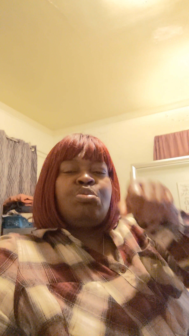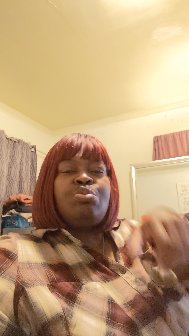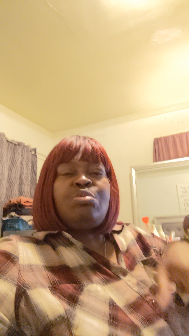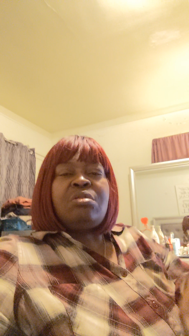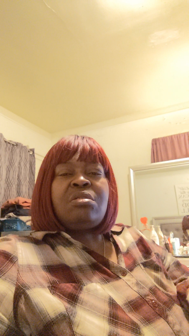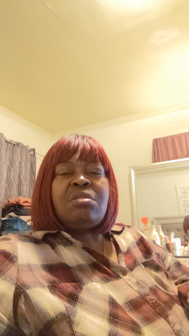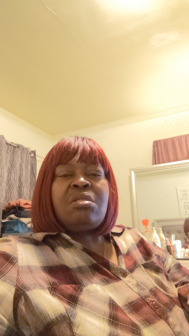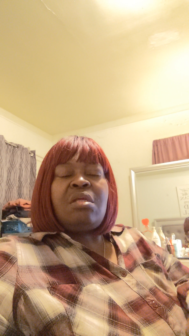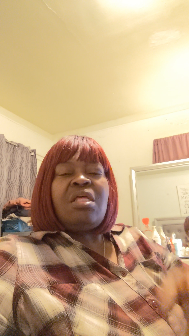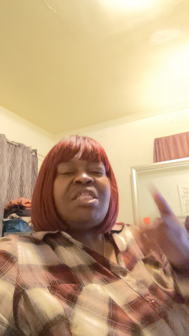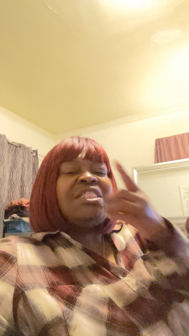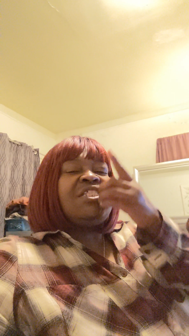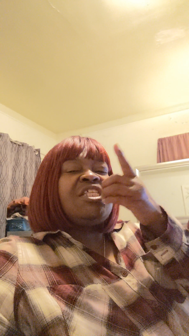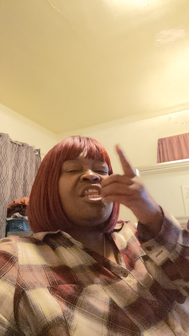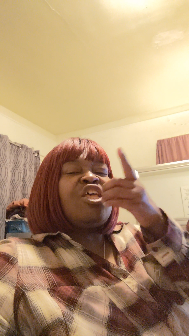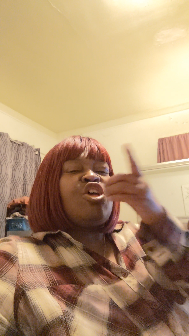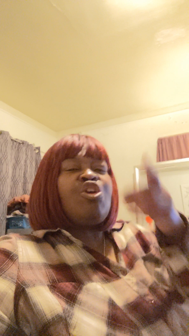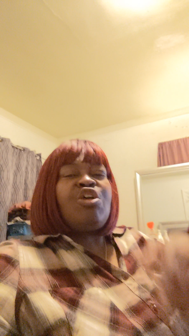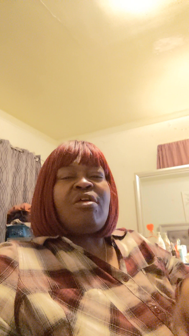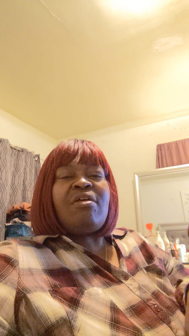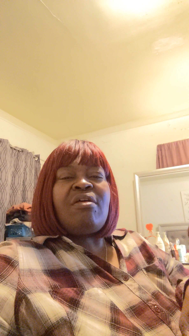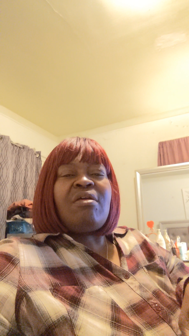dinner